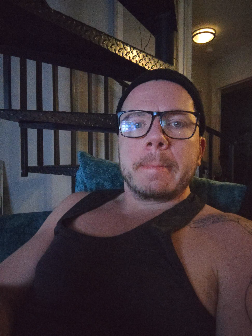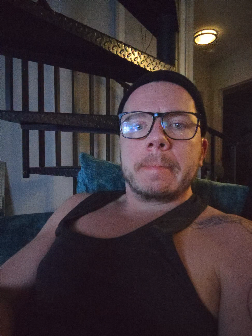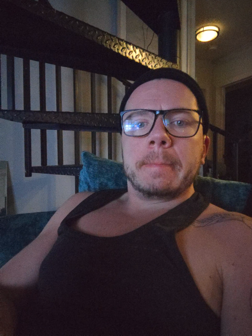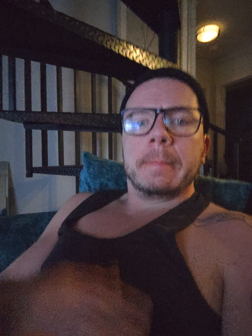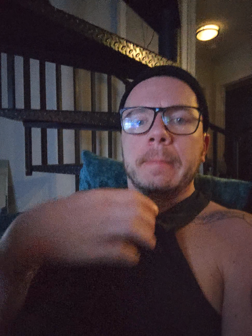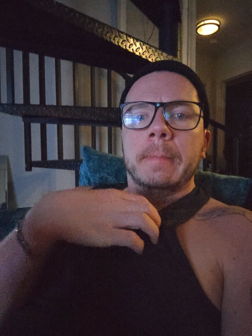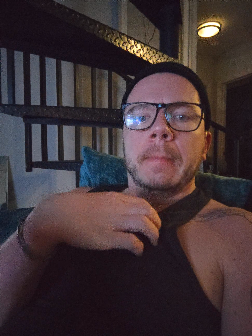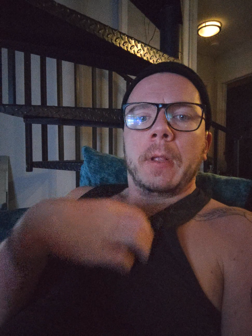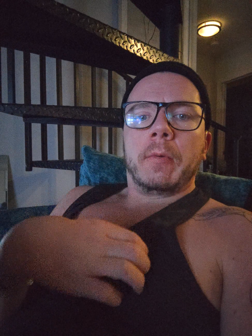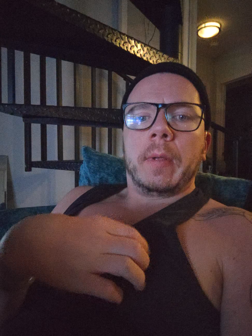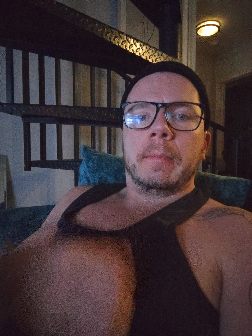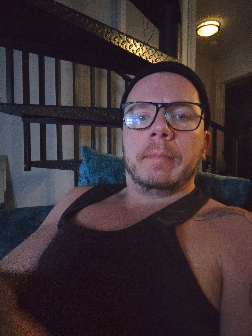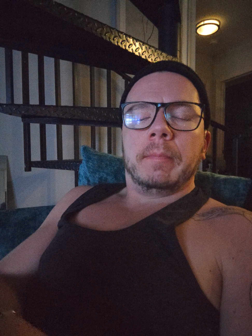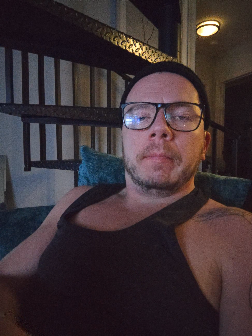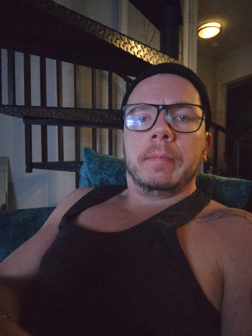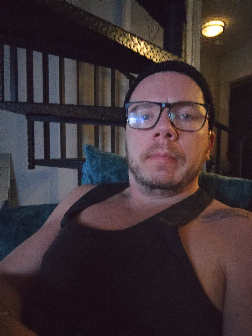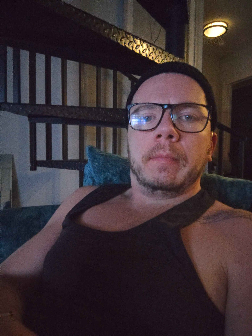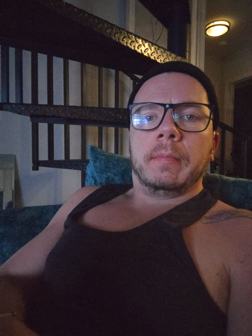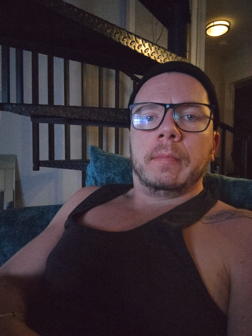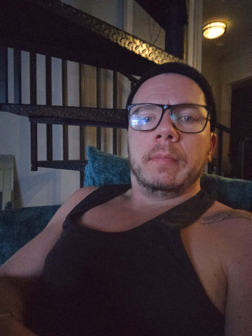hungry